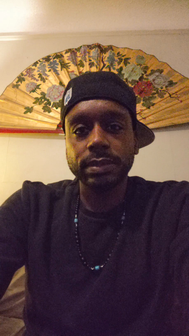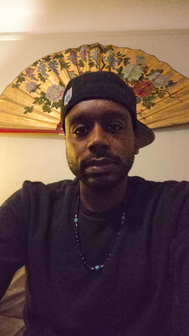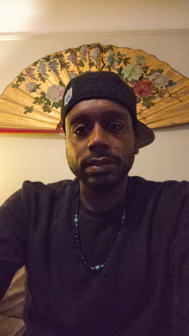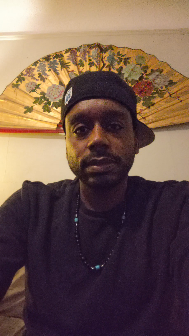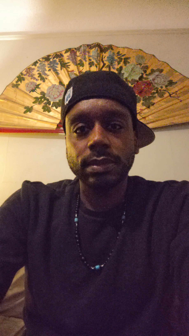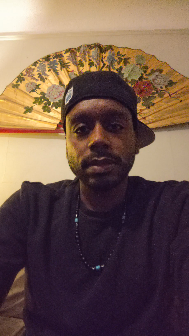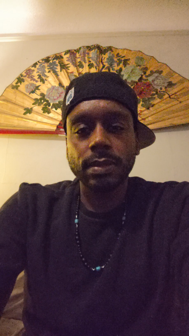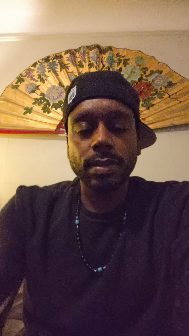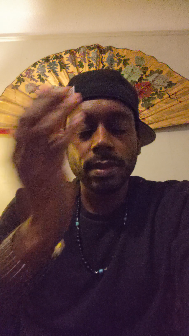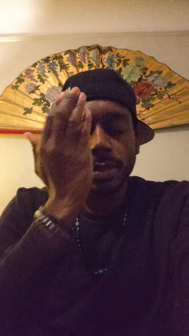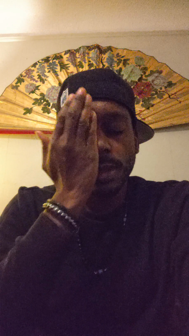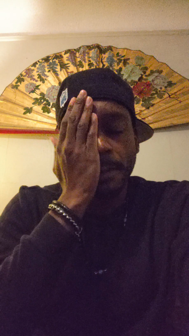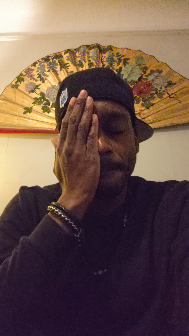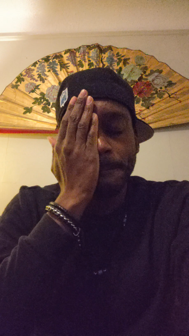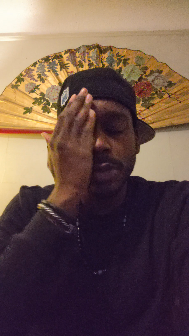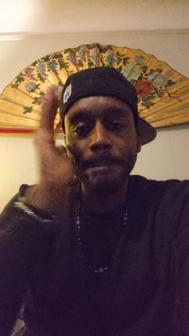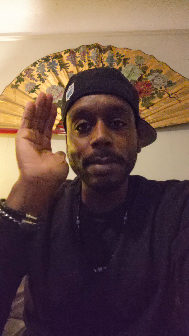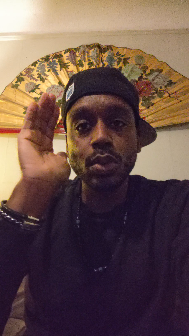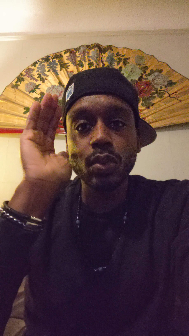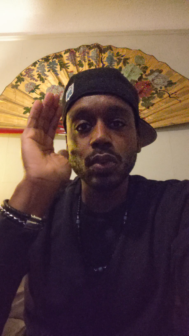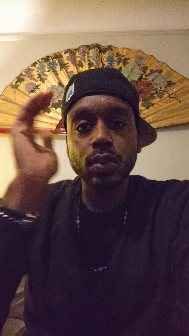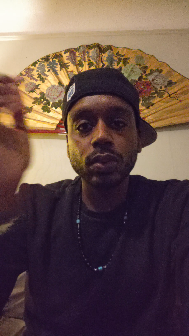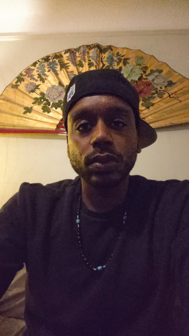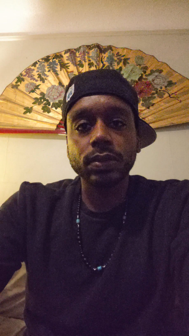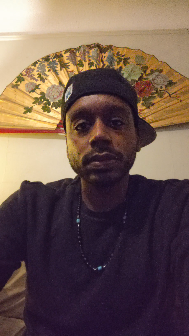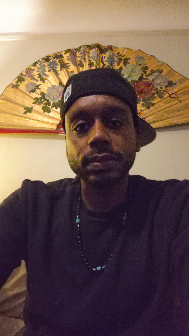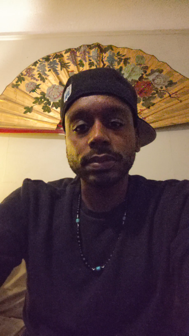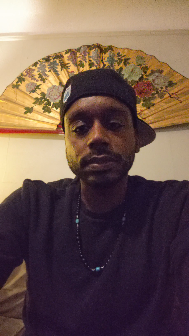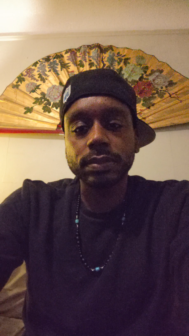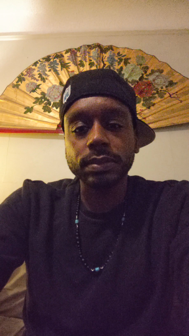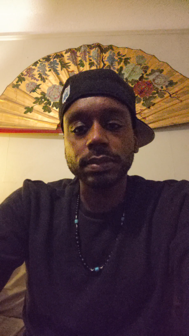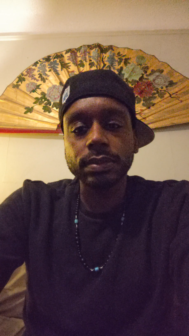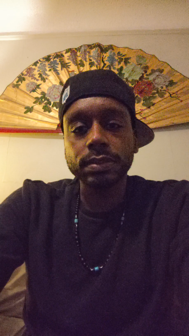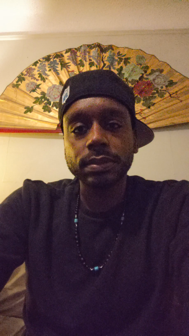peekaboo